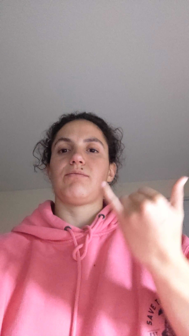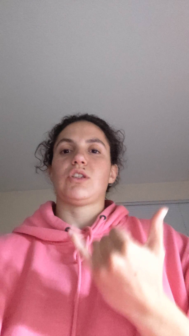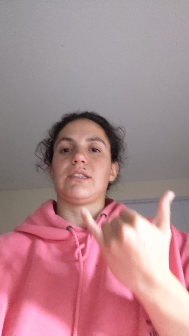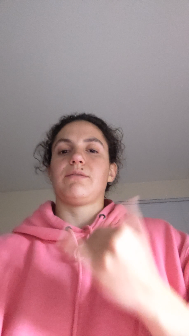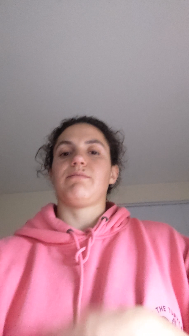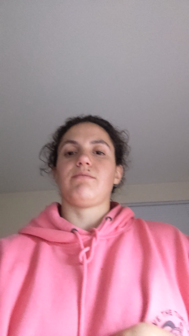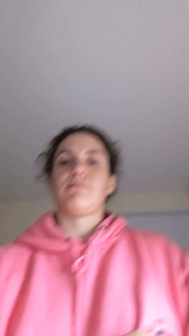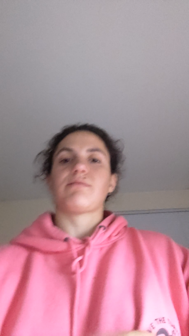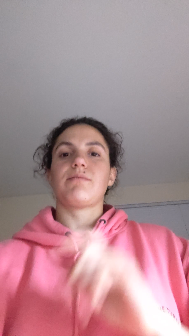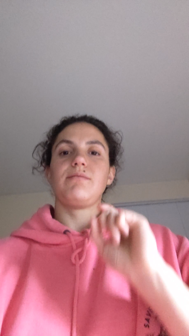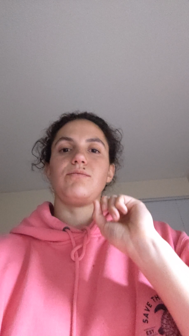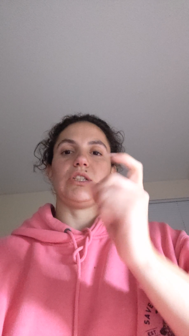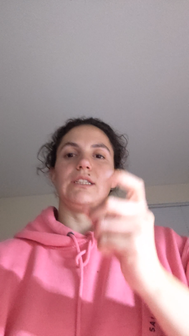present